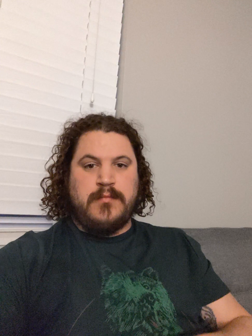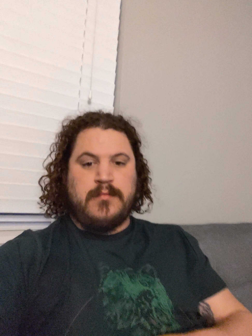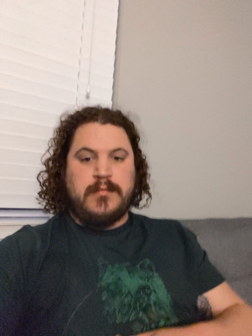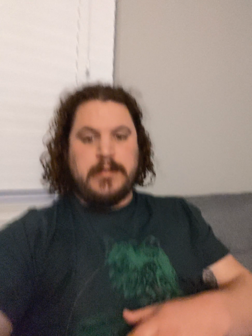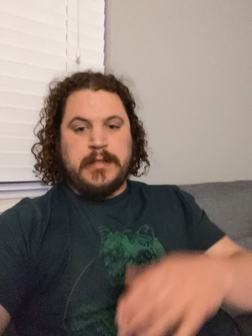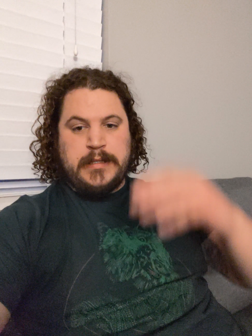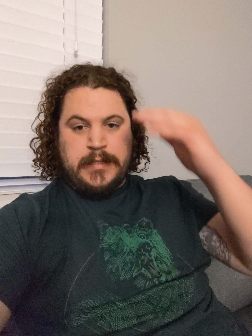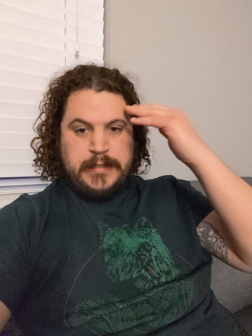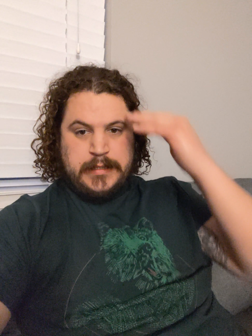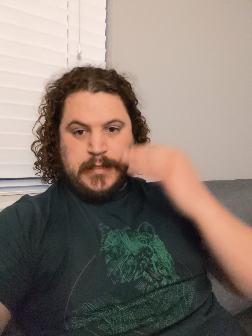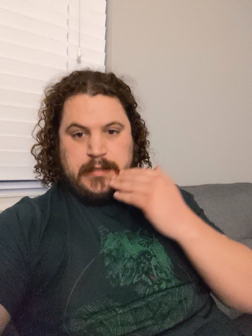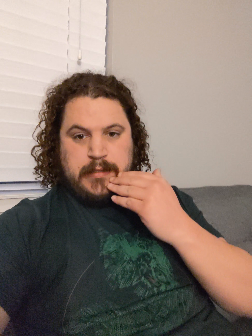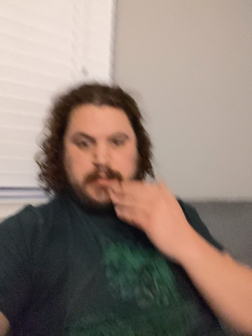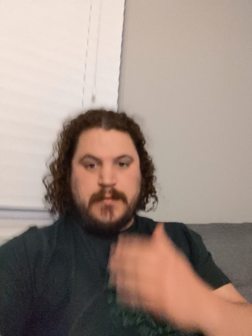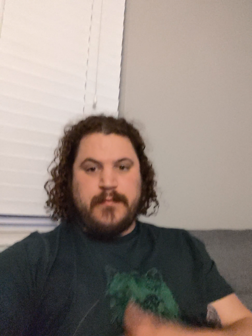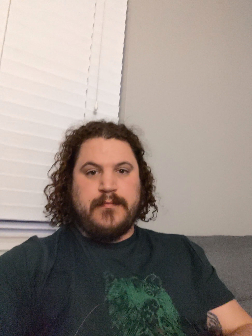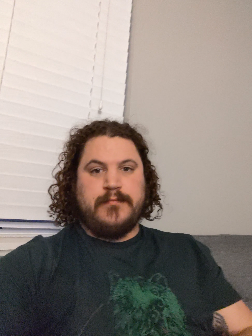head